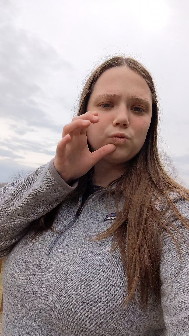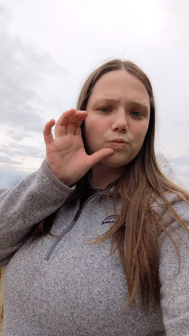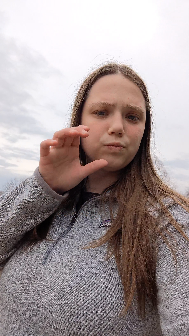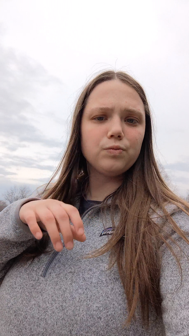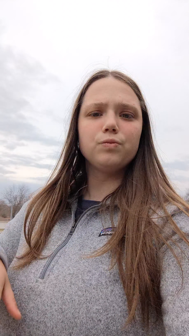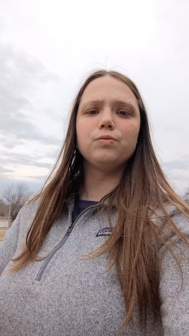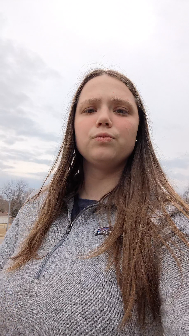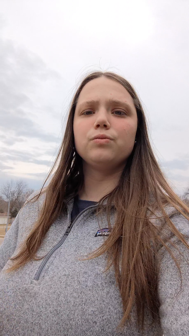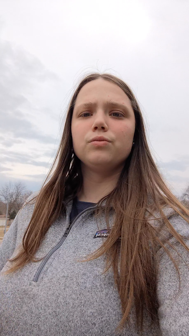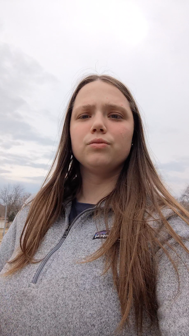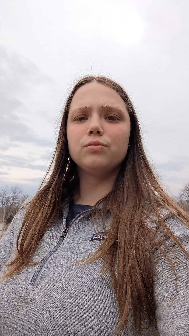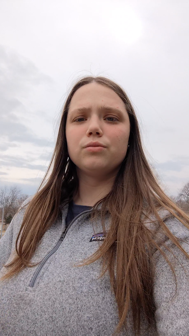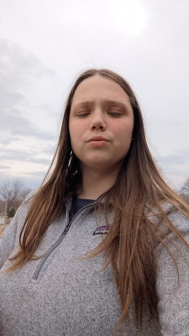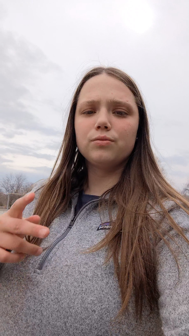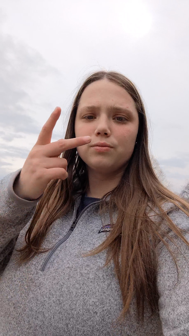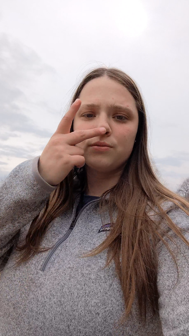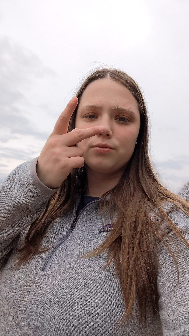penis